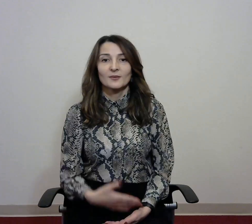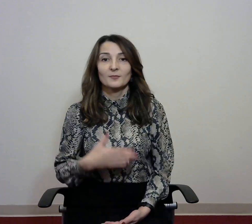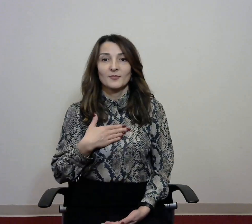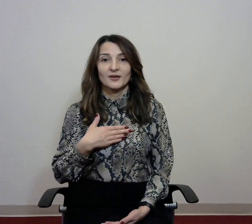mən